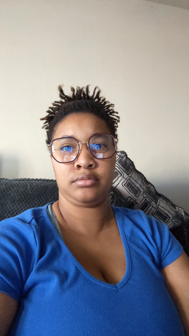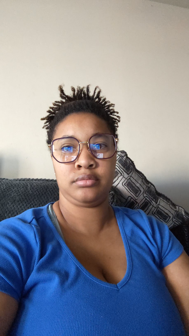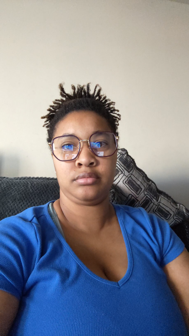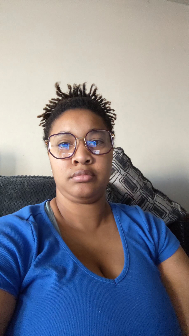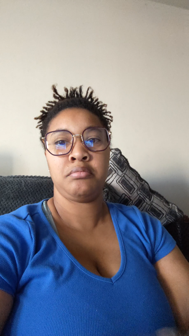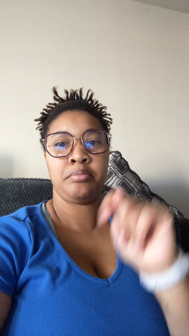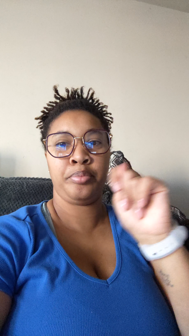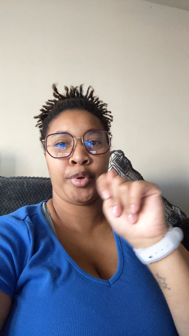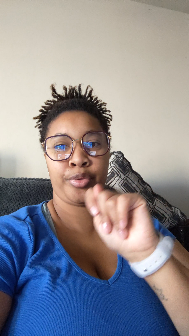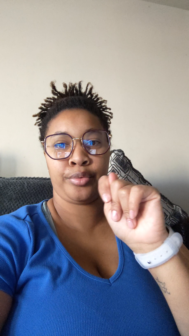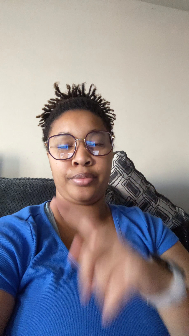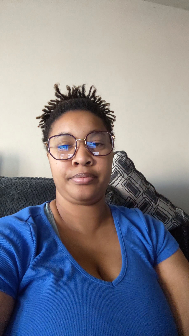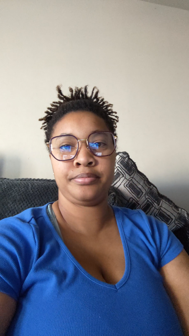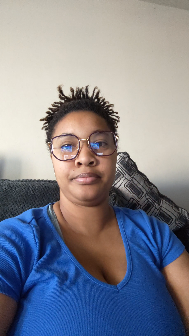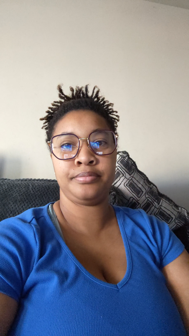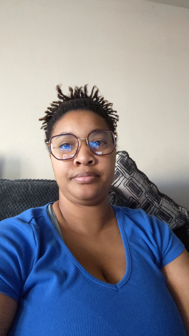bathroom